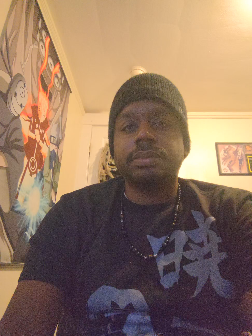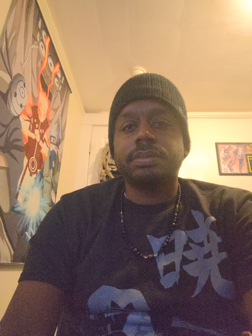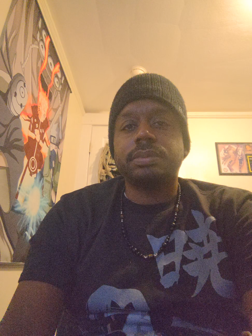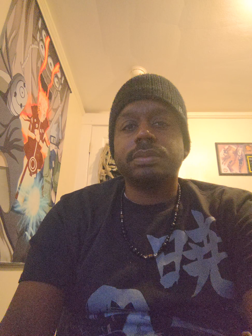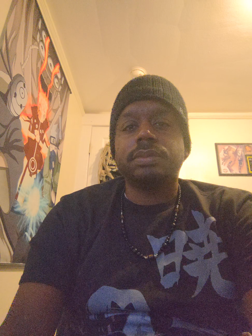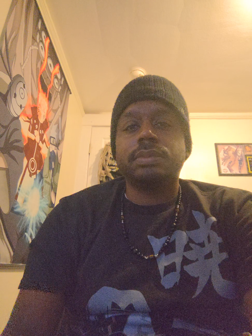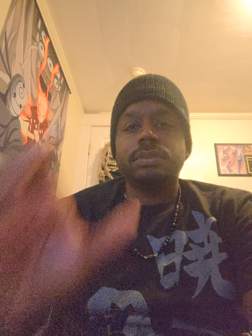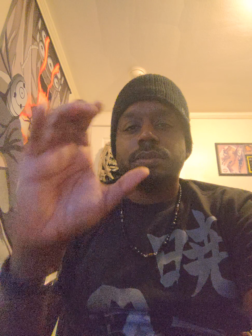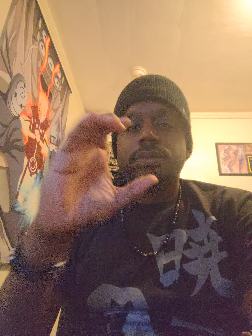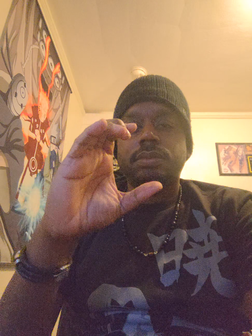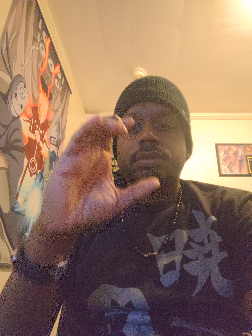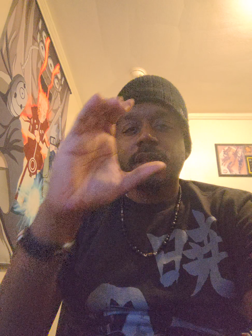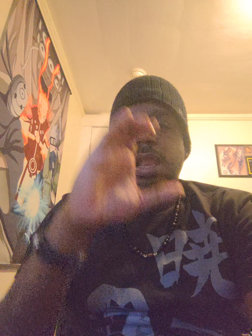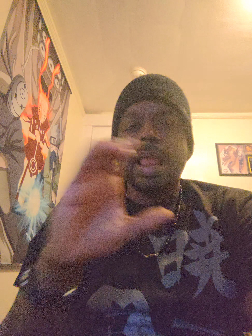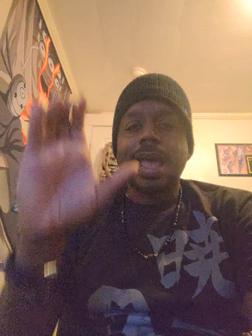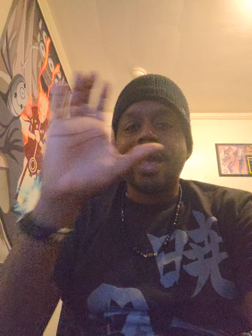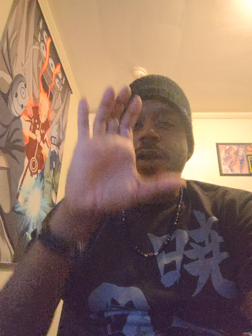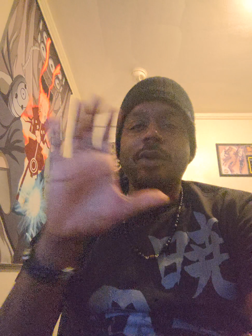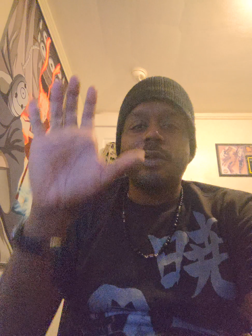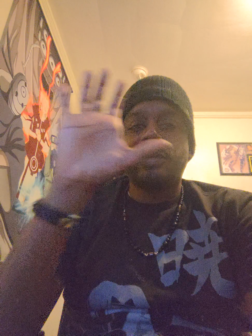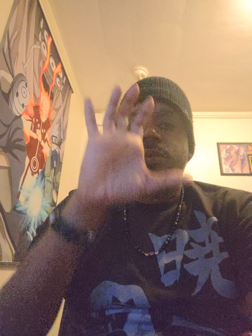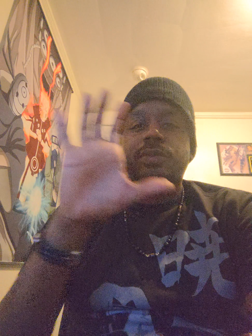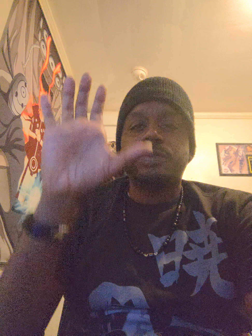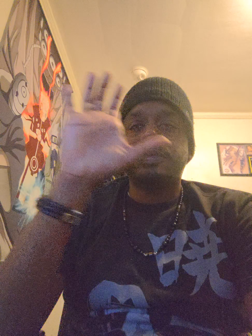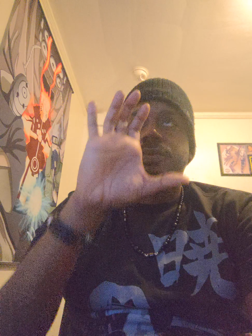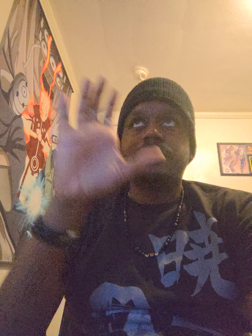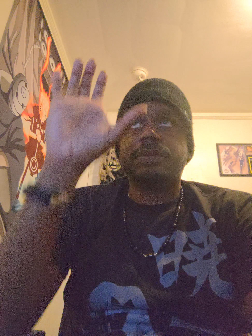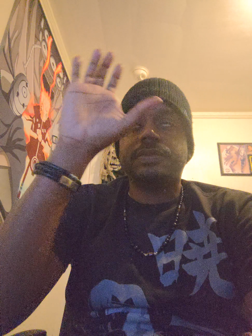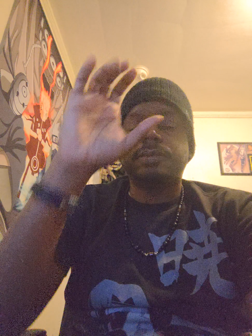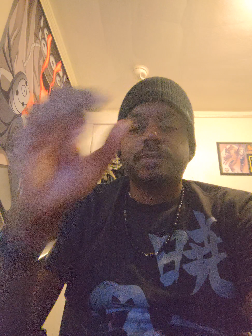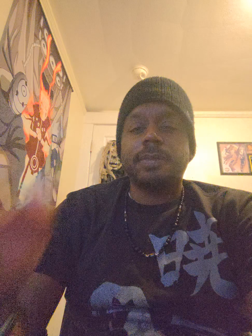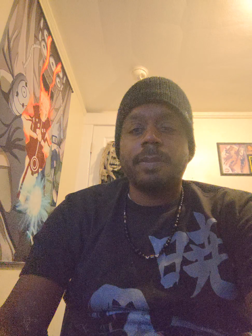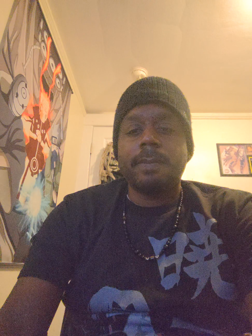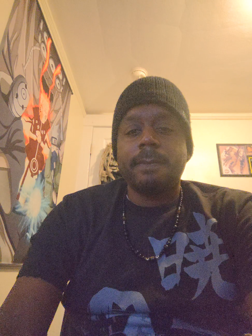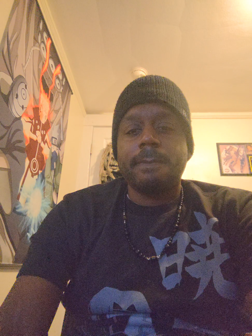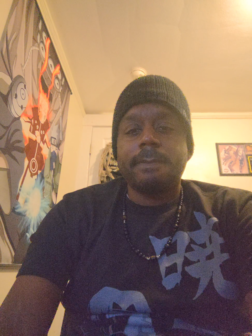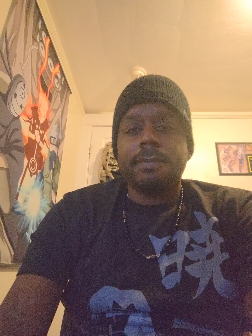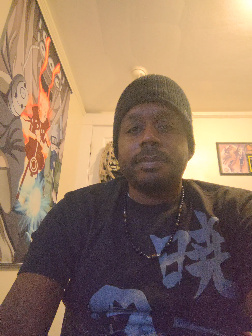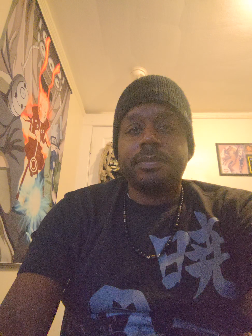cloud